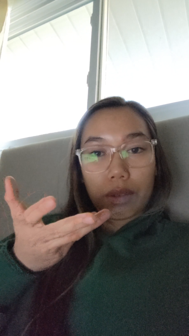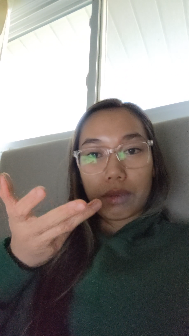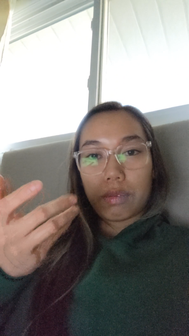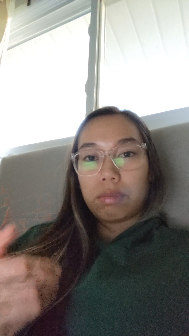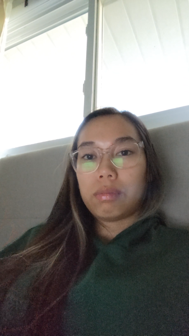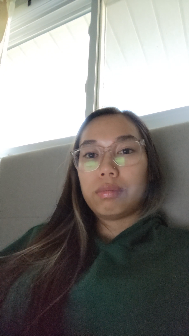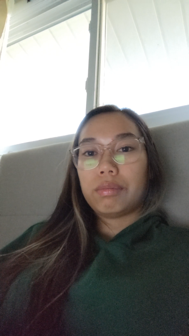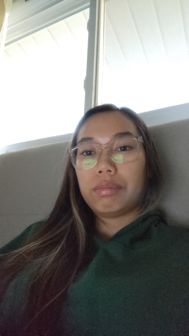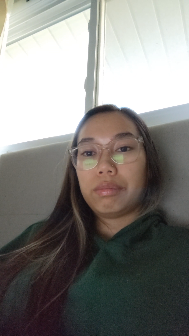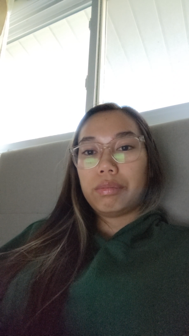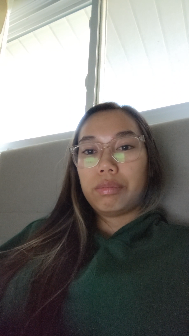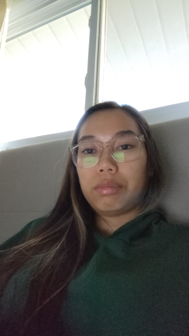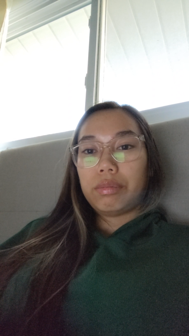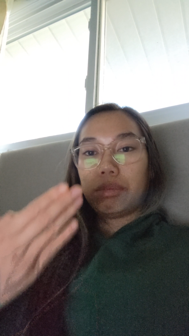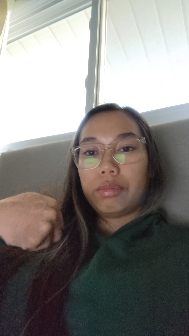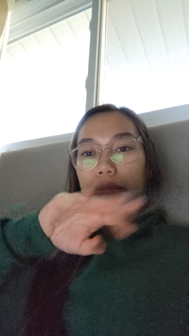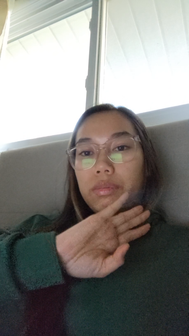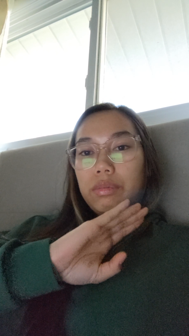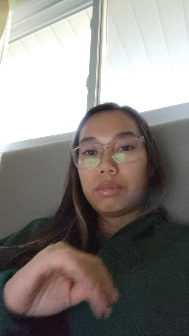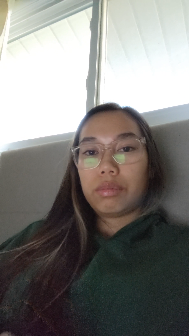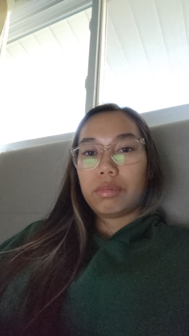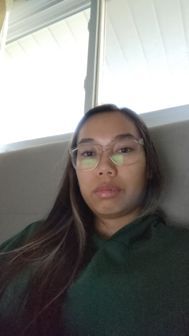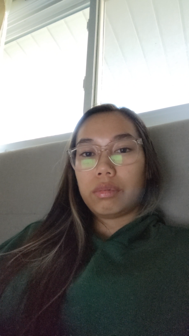scarf